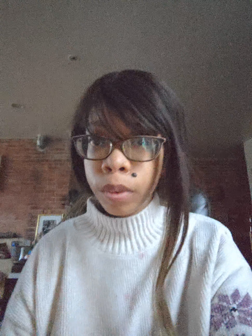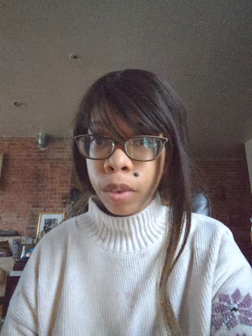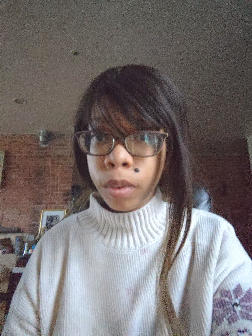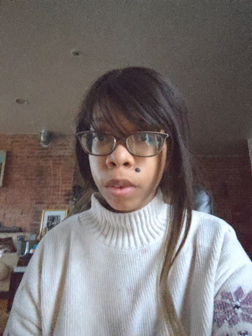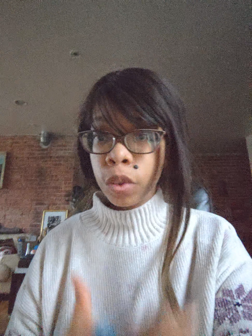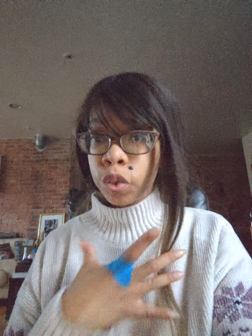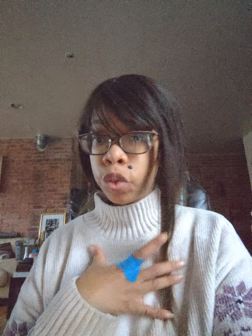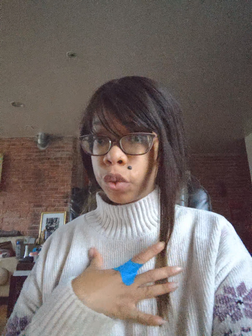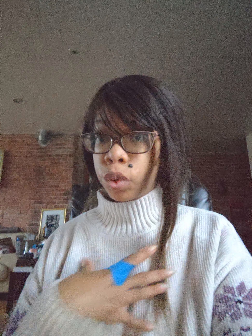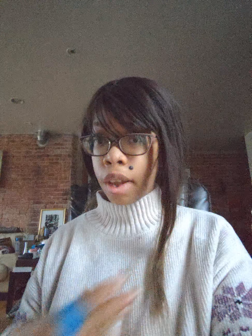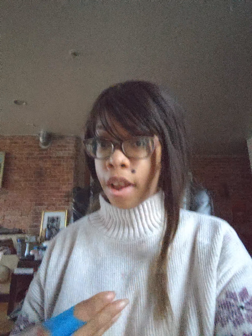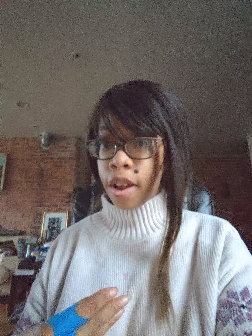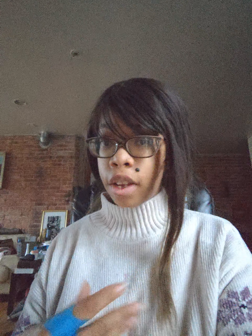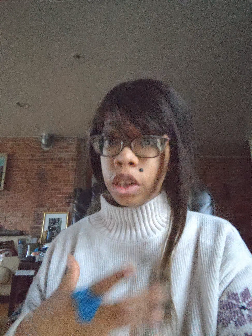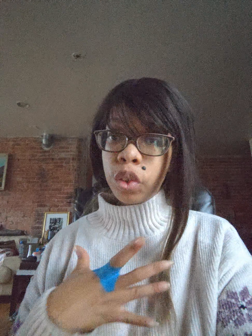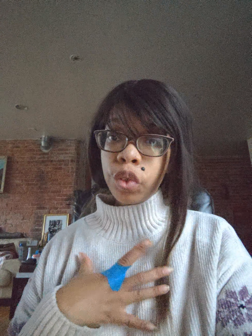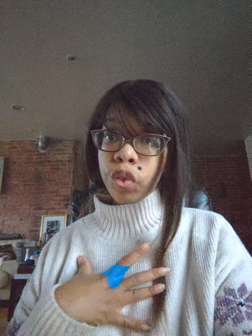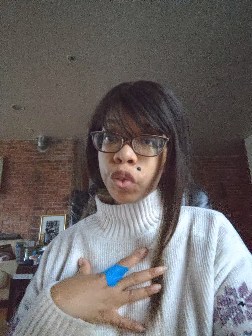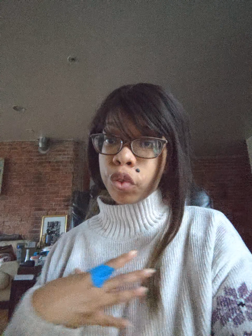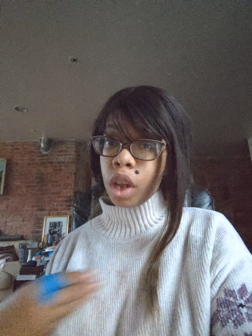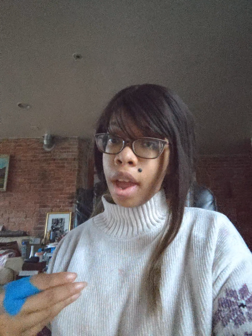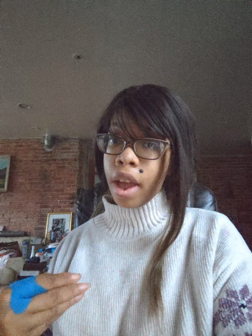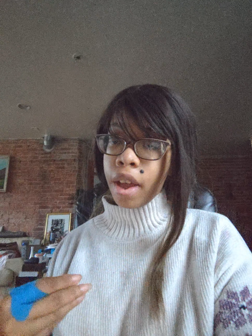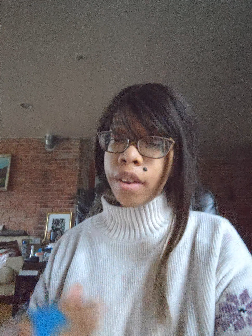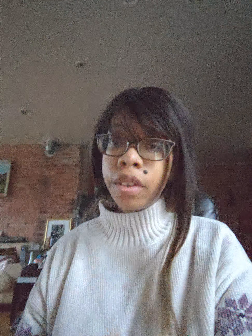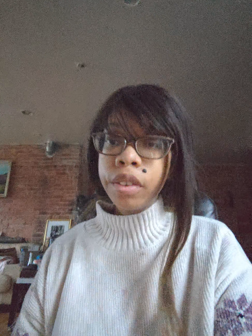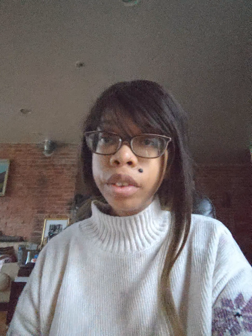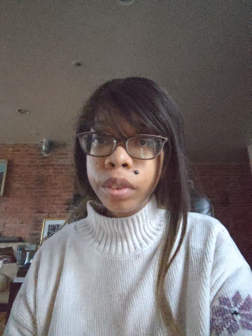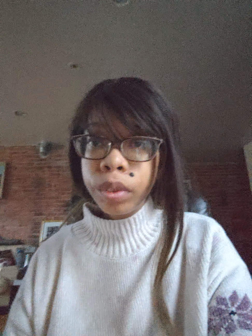white